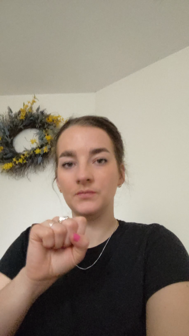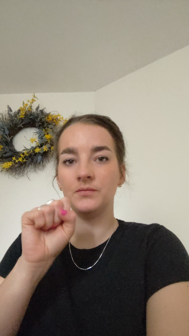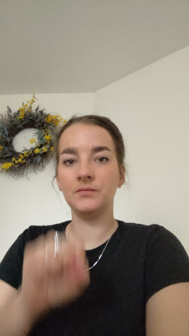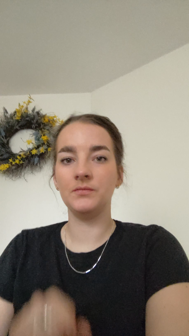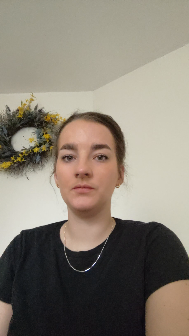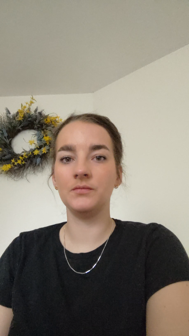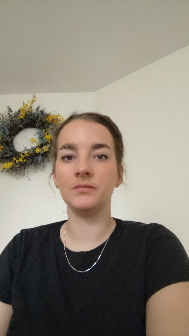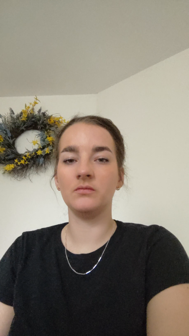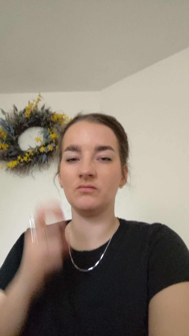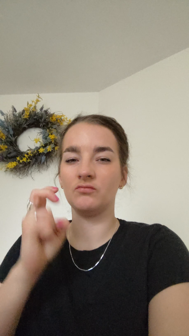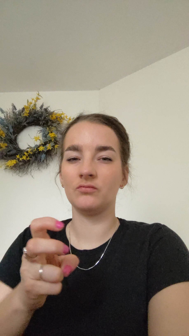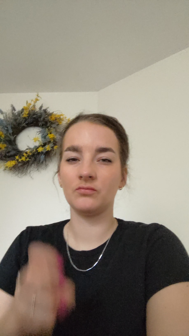hard